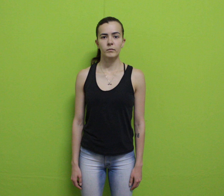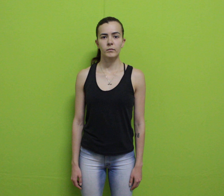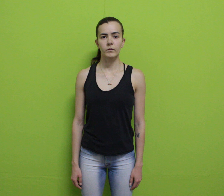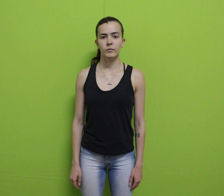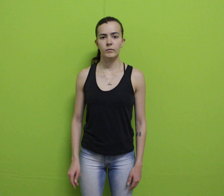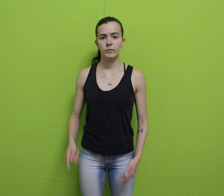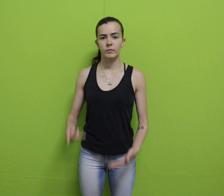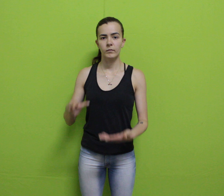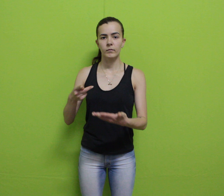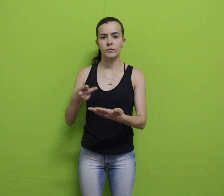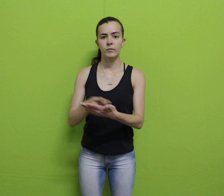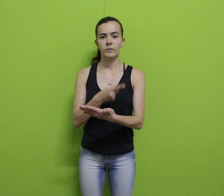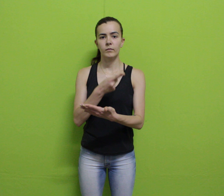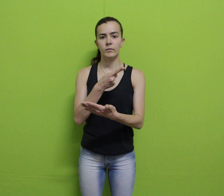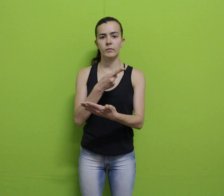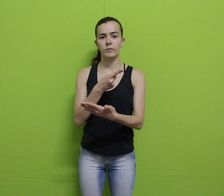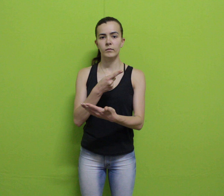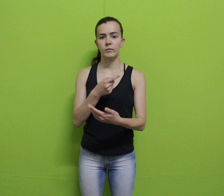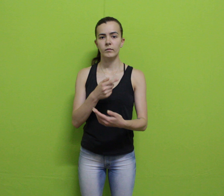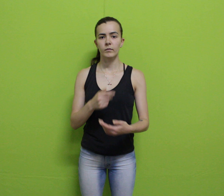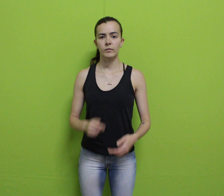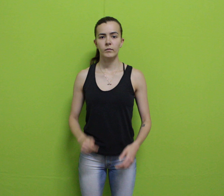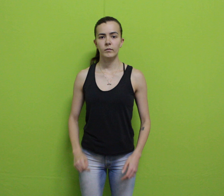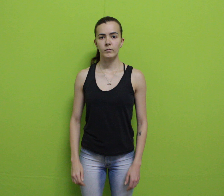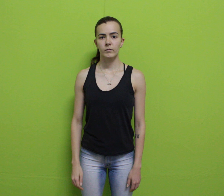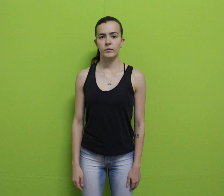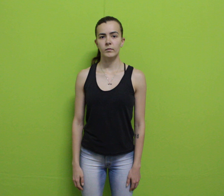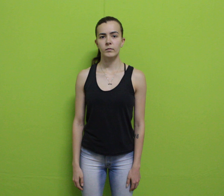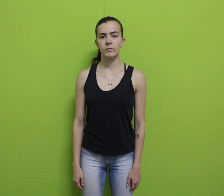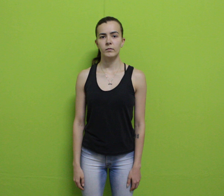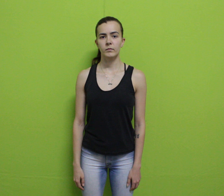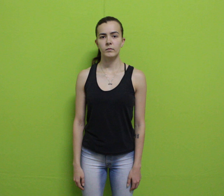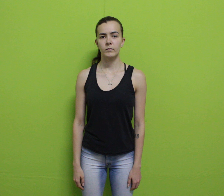acontecer